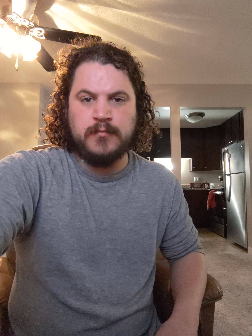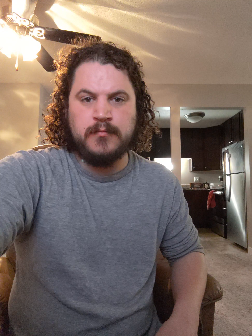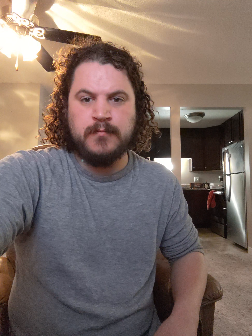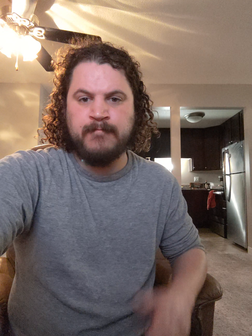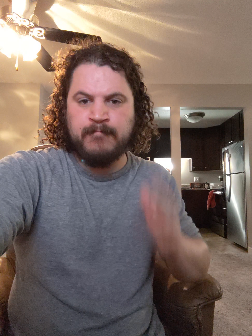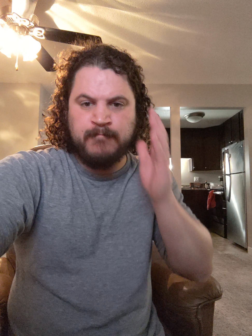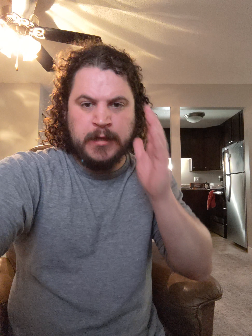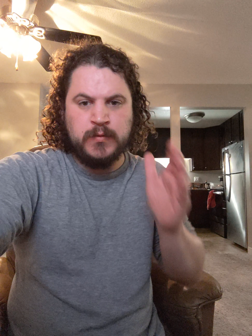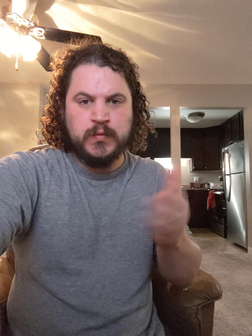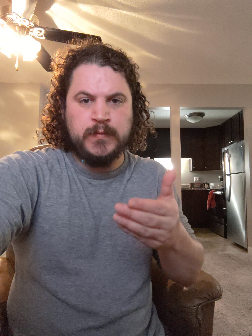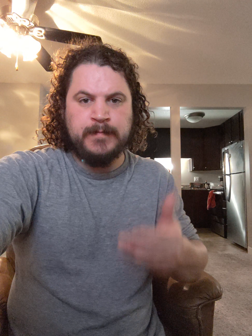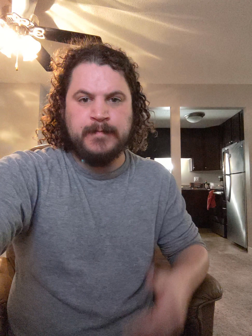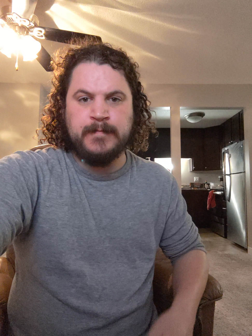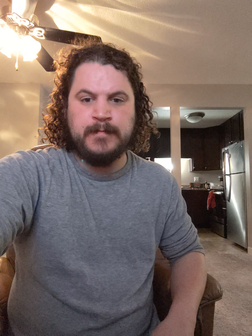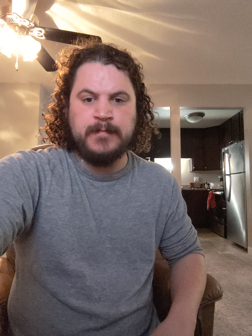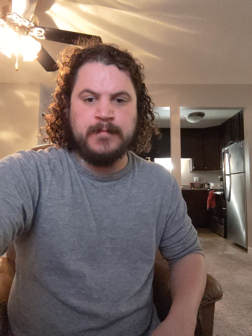bedroom